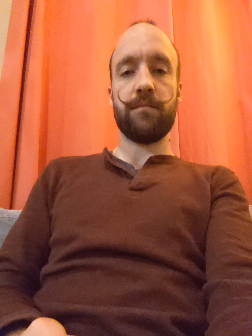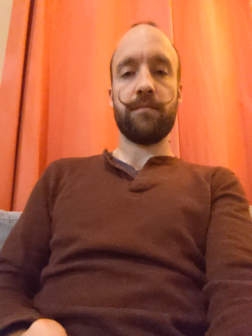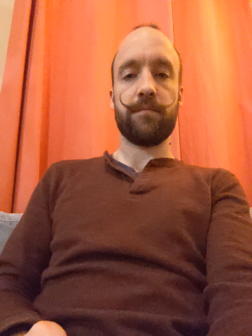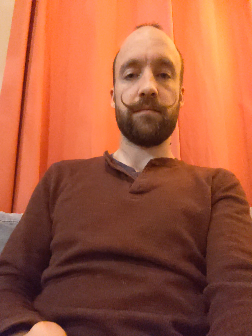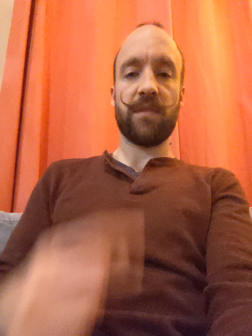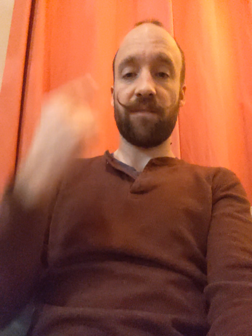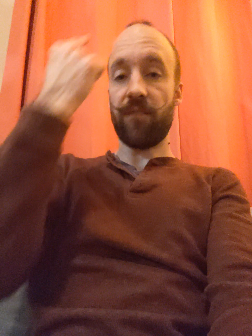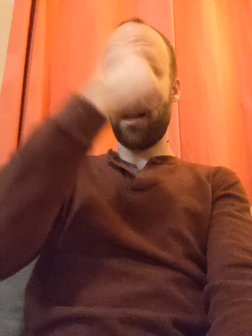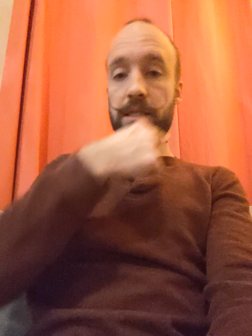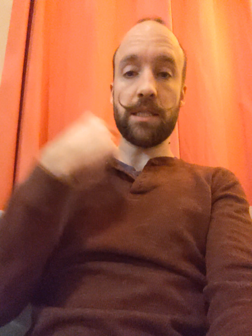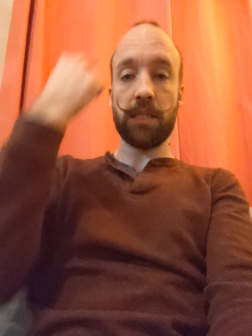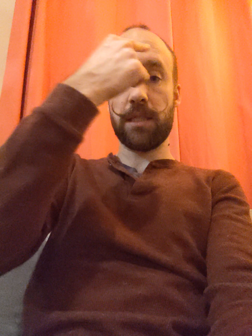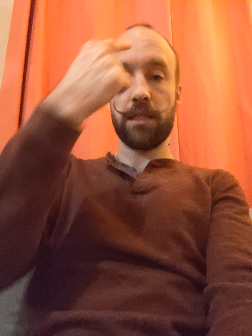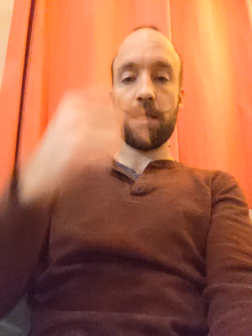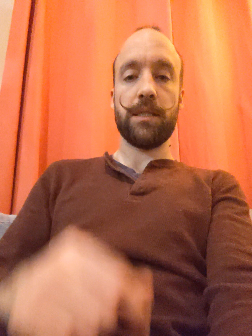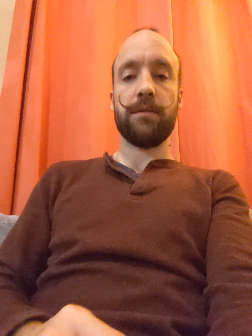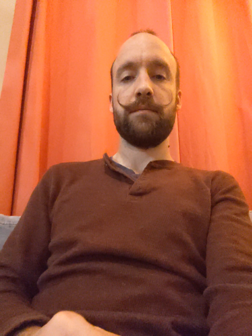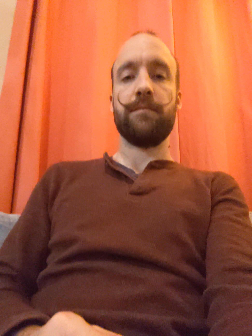face